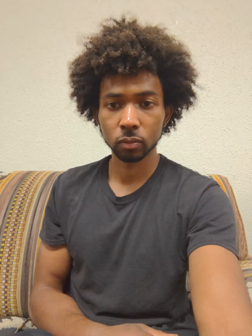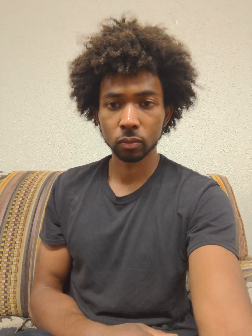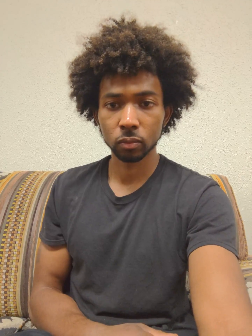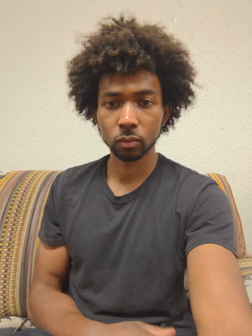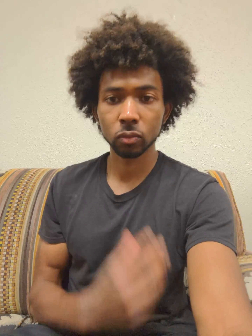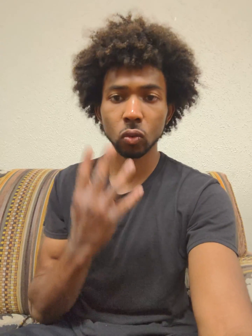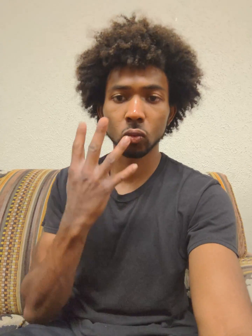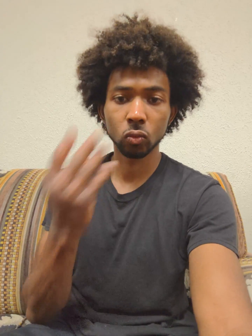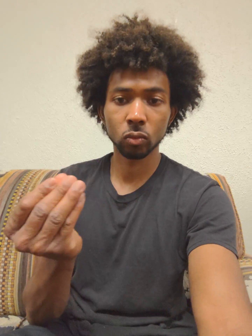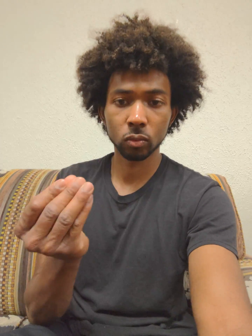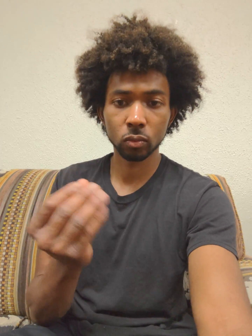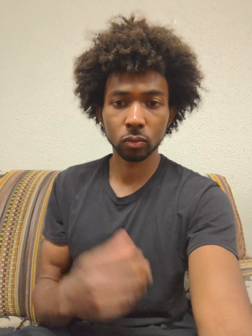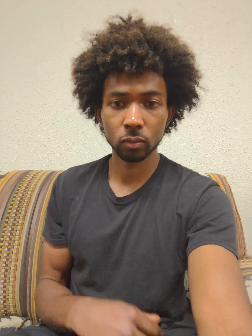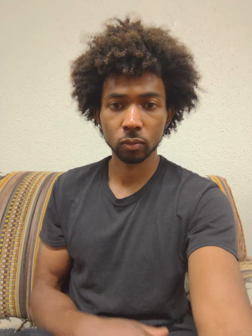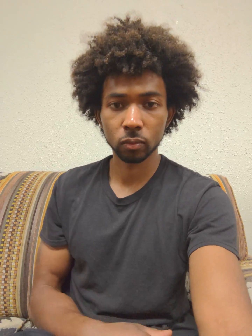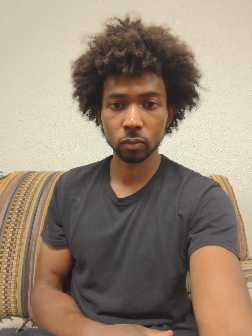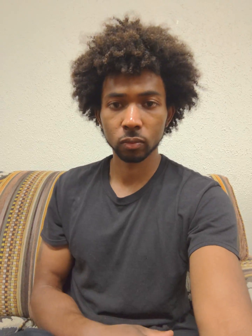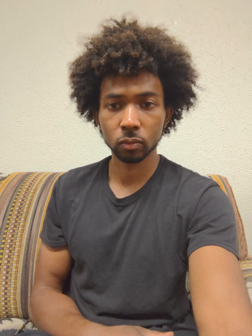got to